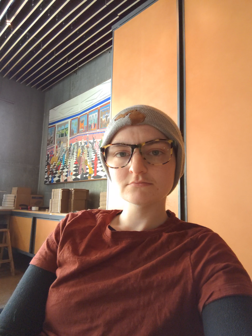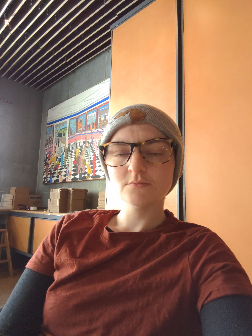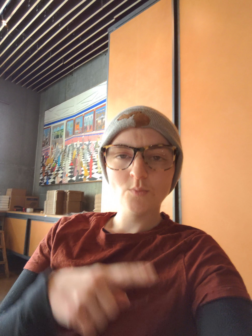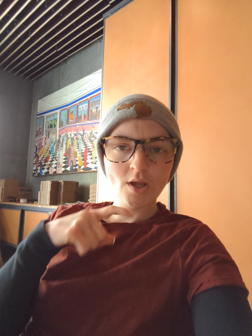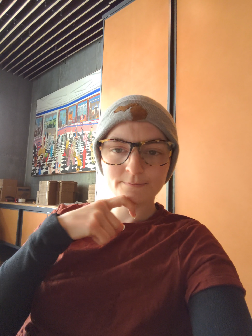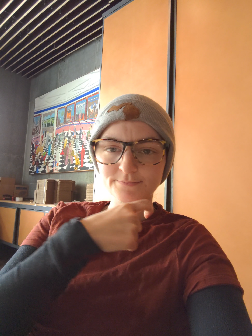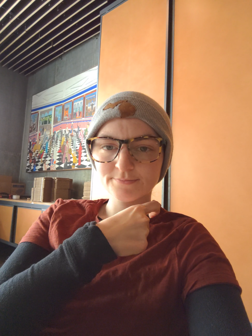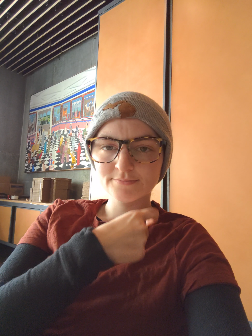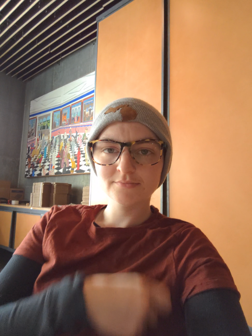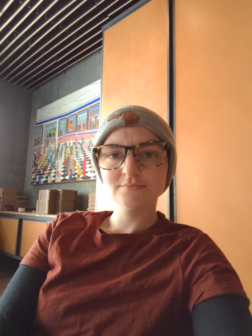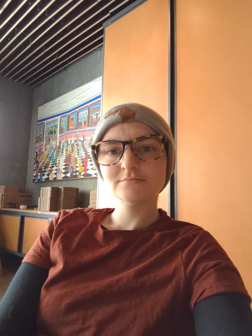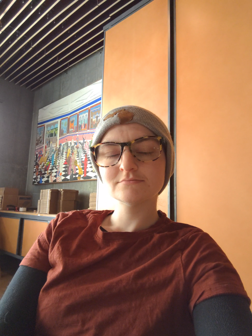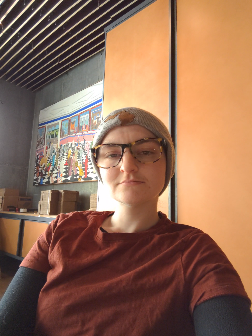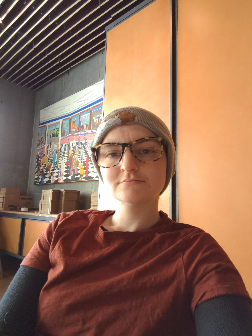cereal